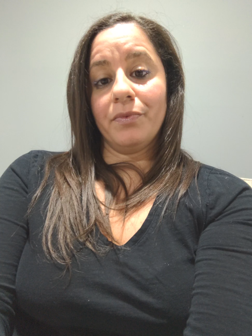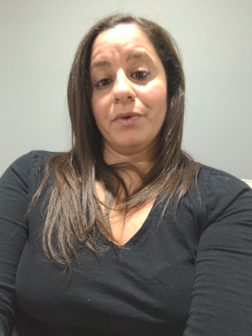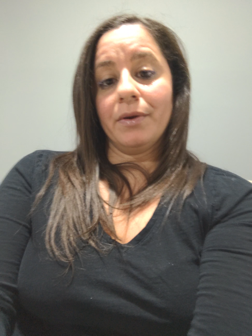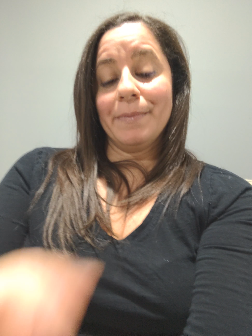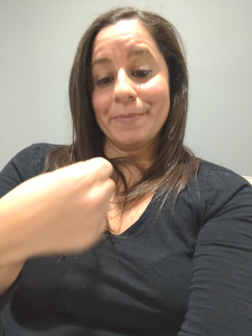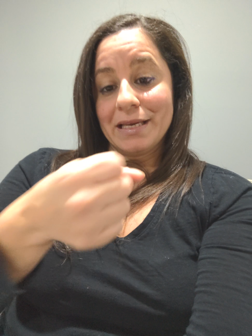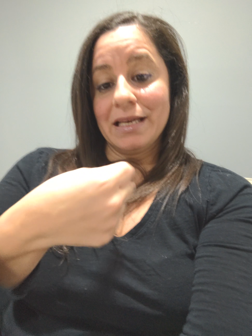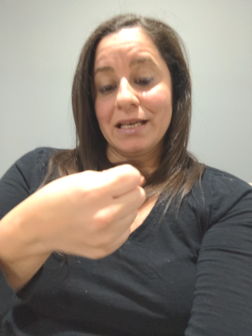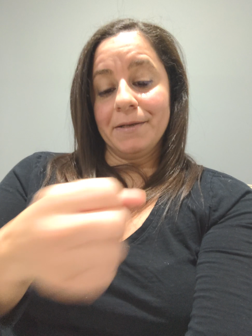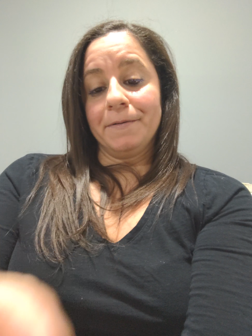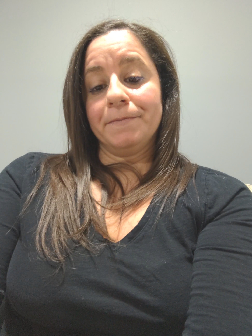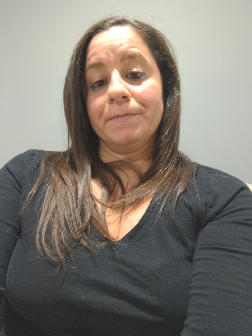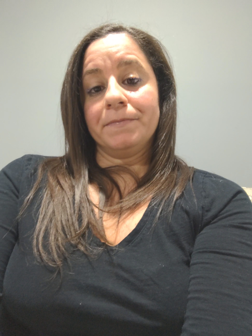make